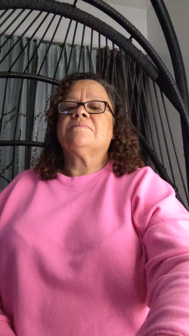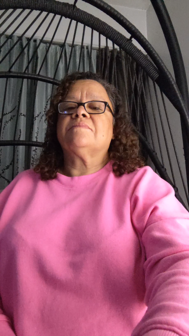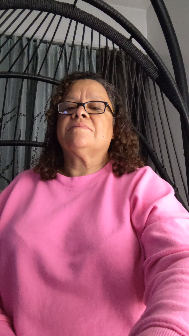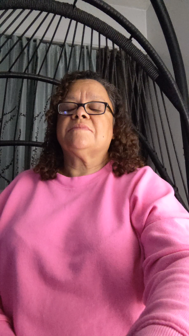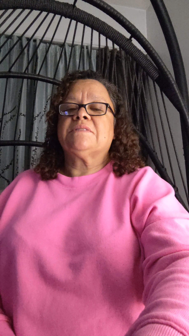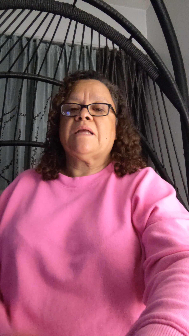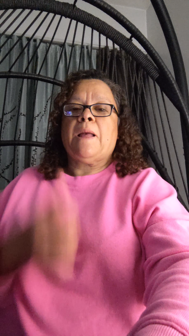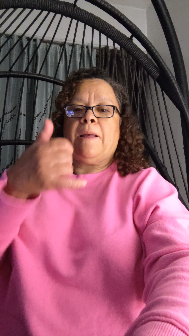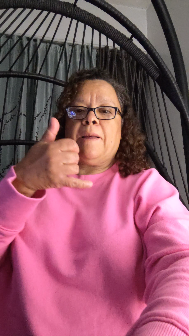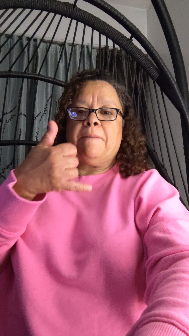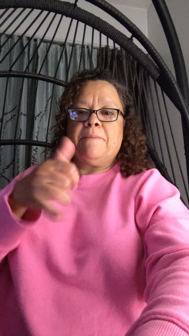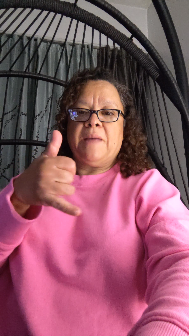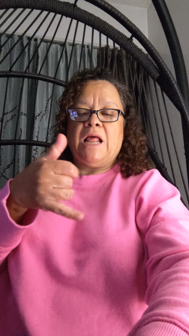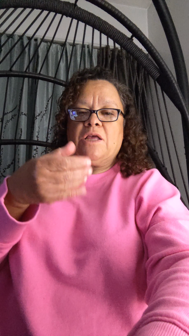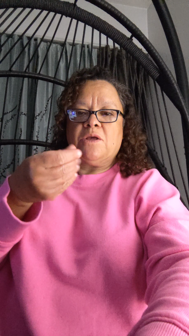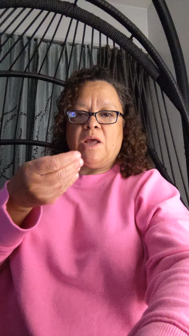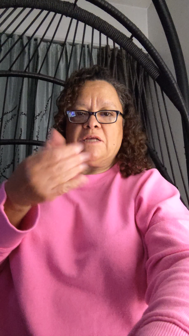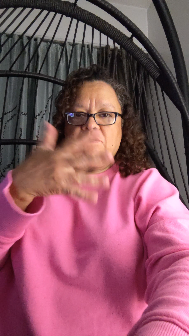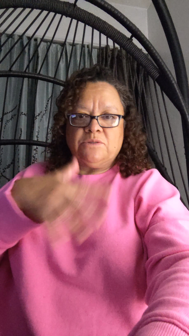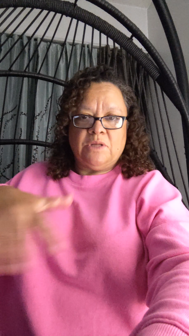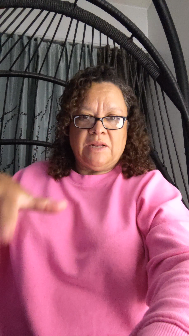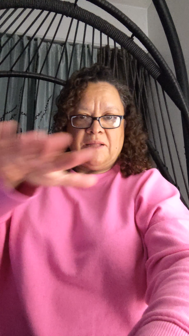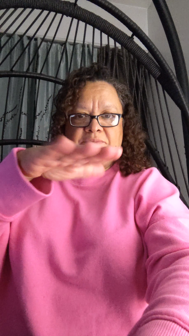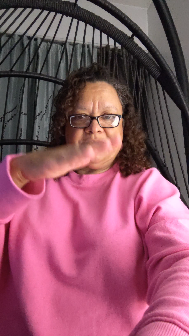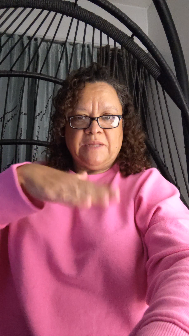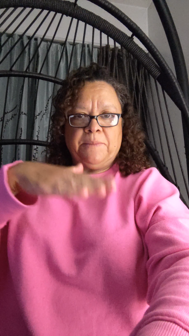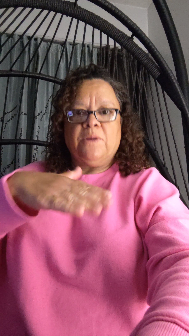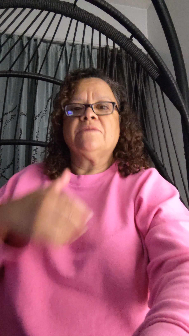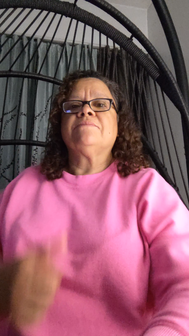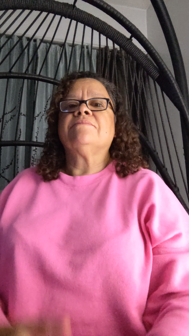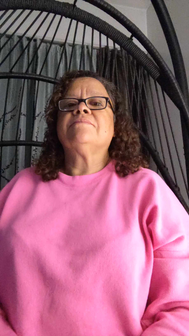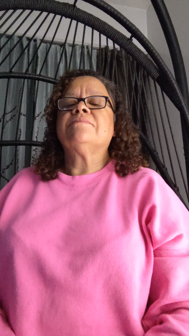playground